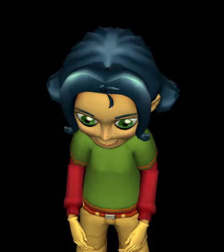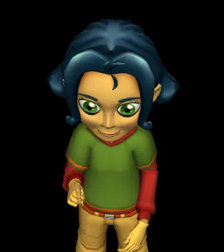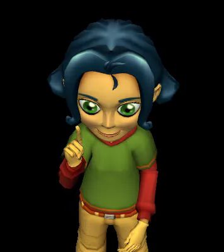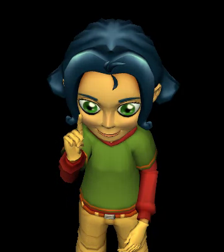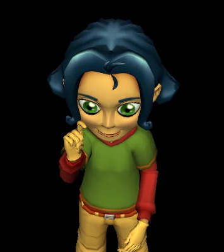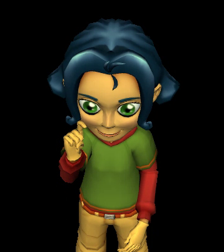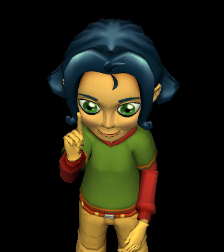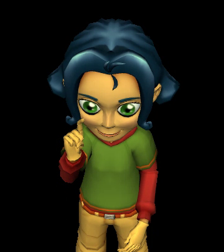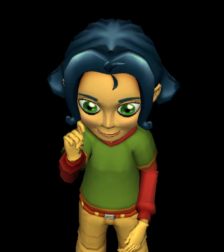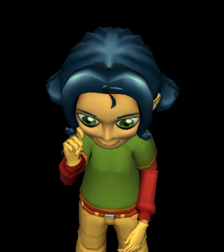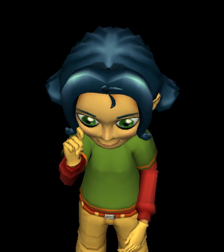ماء